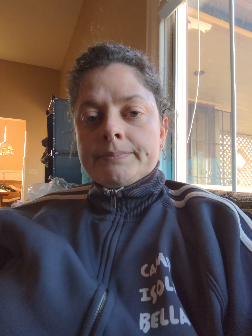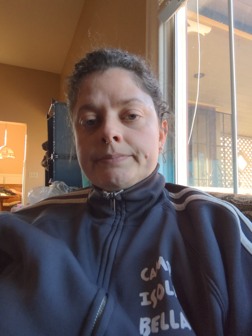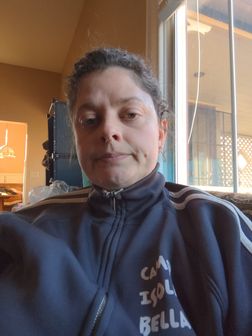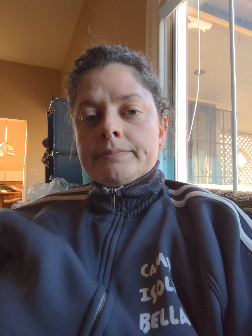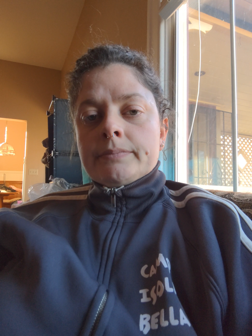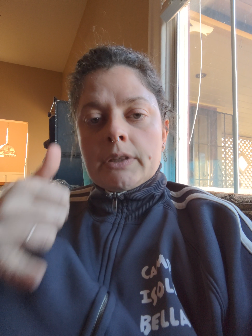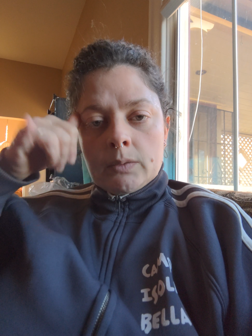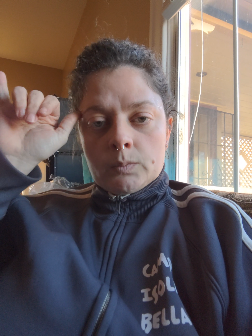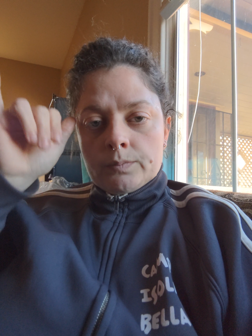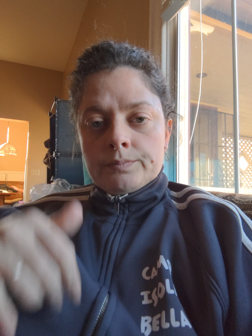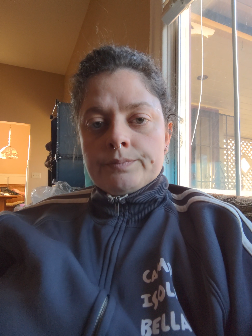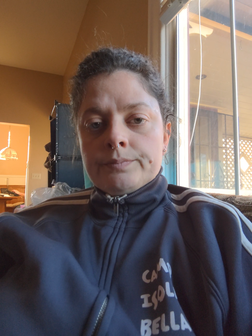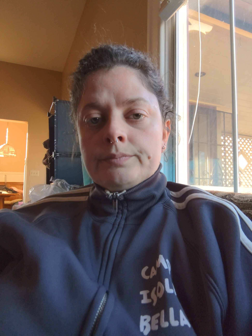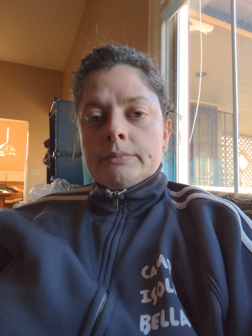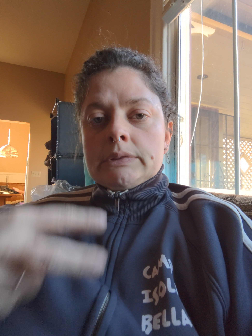cow